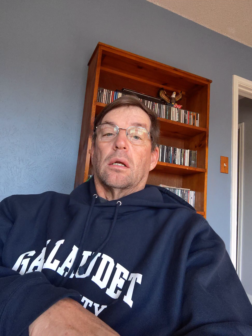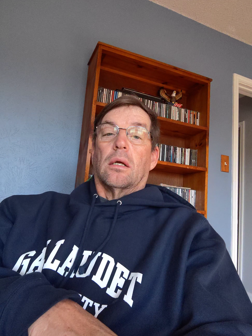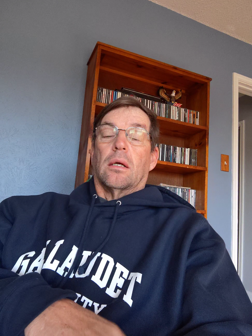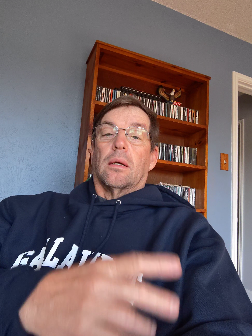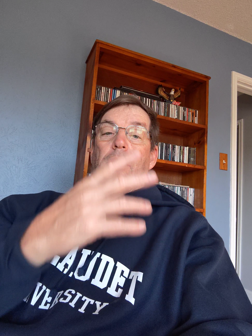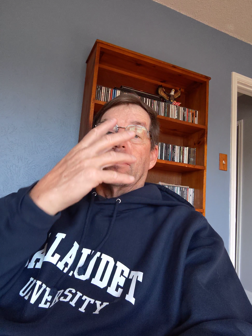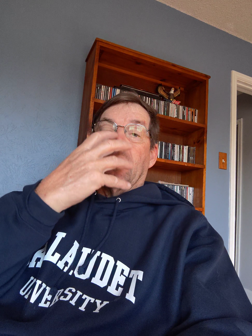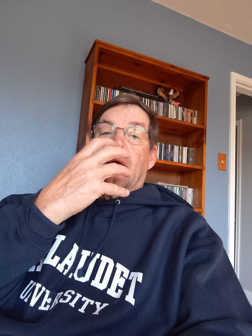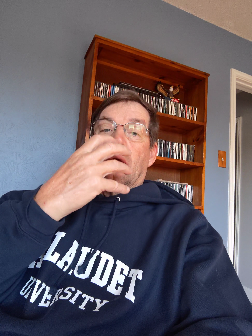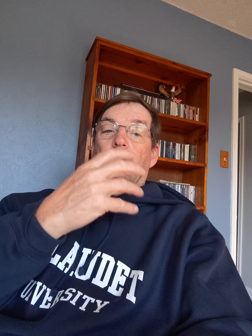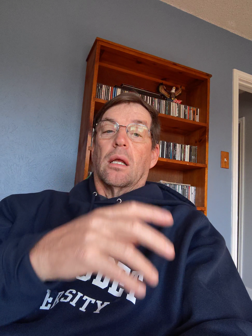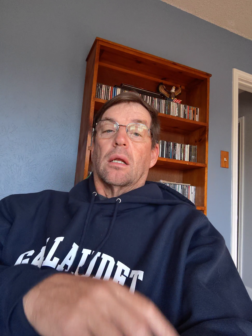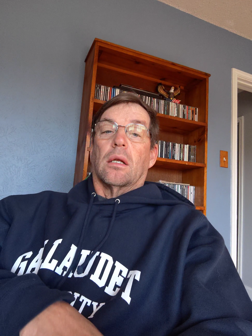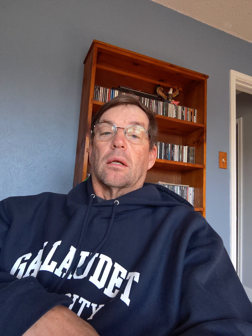mad